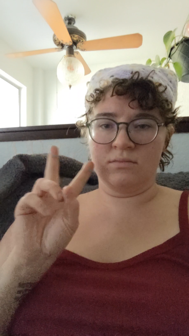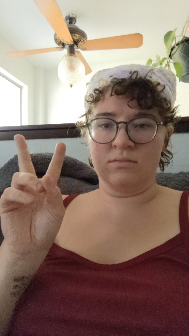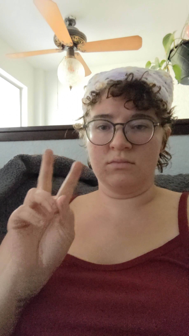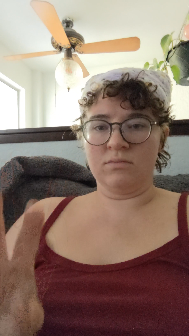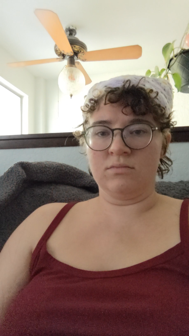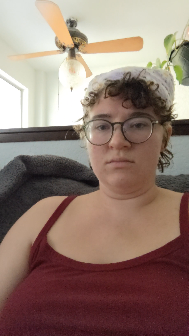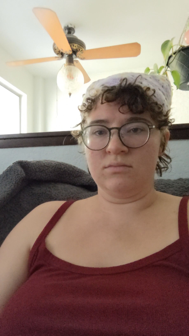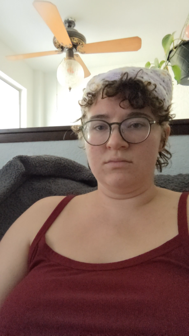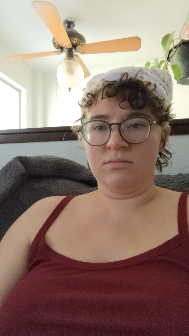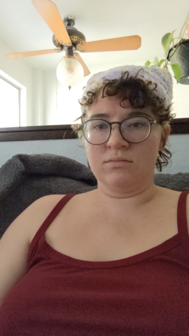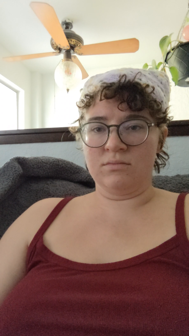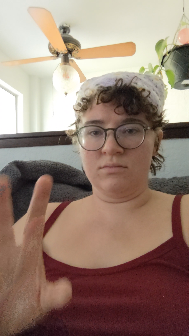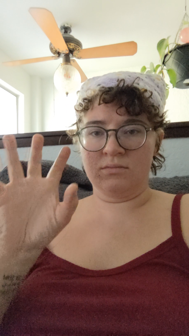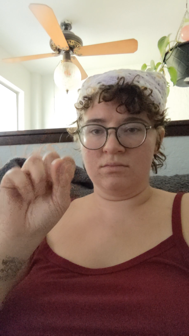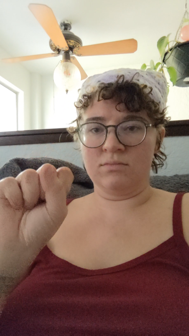catch